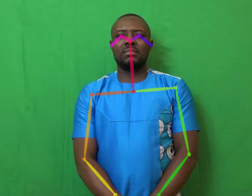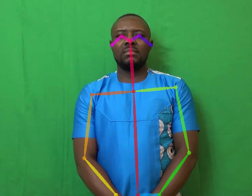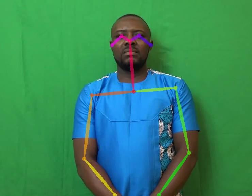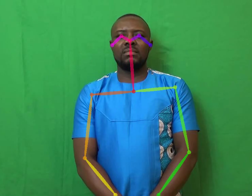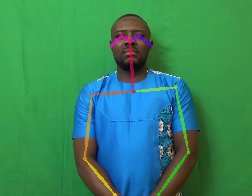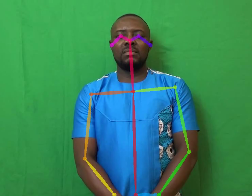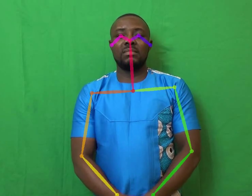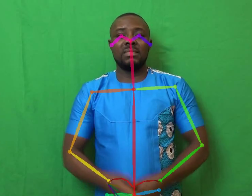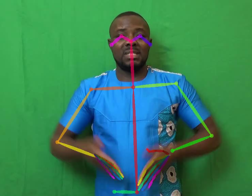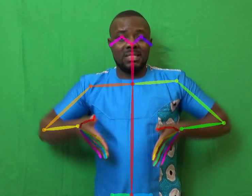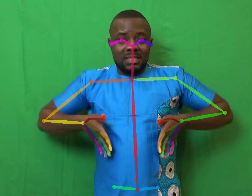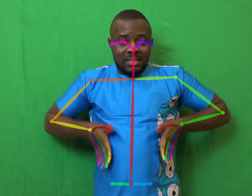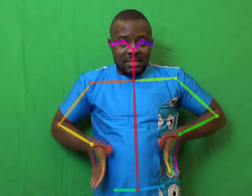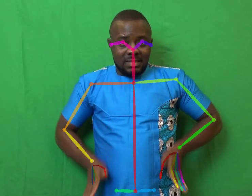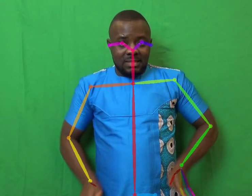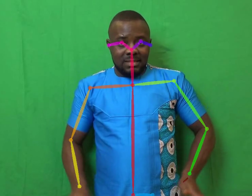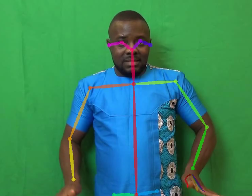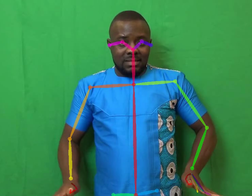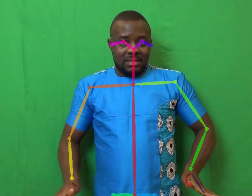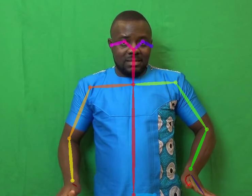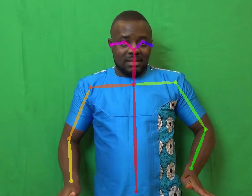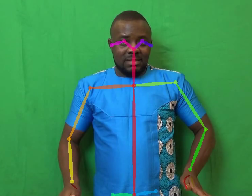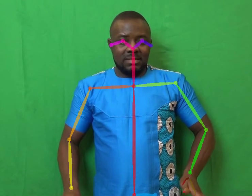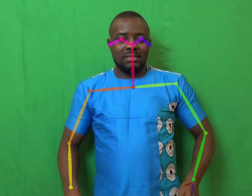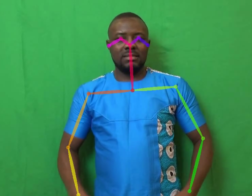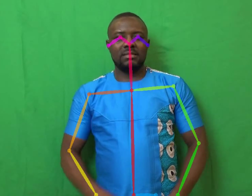skirt